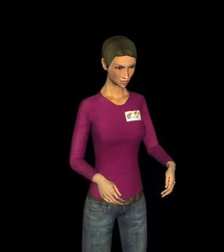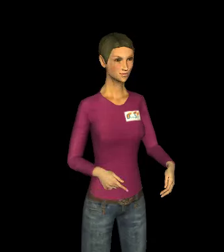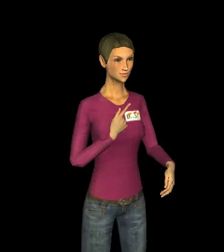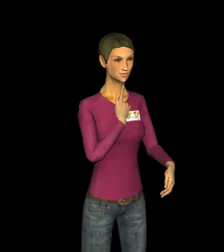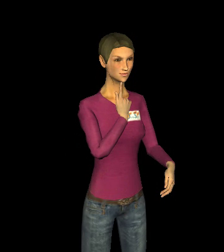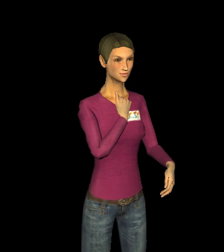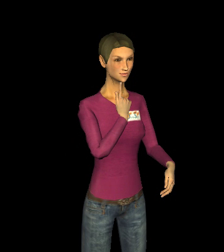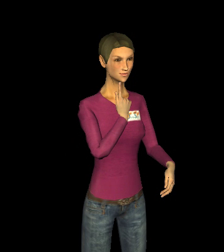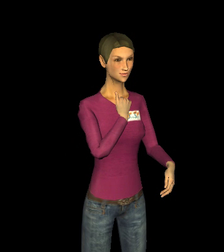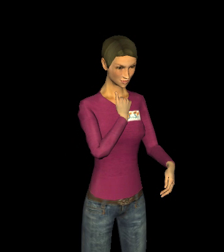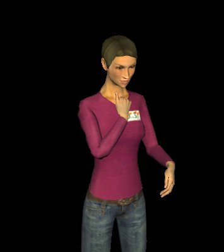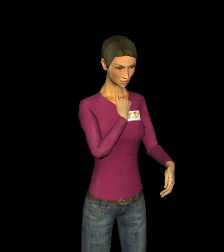كحول